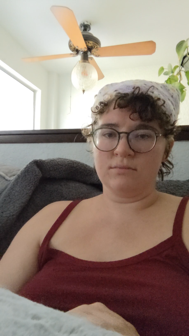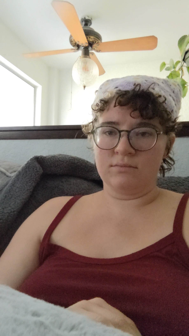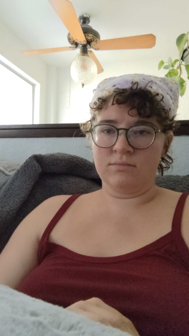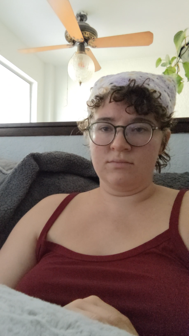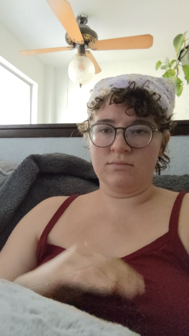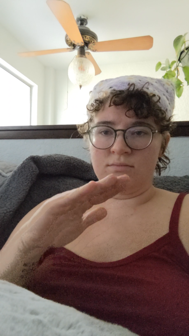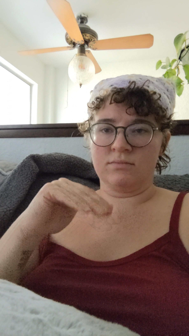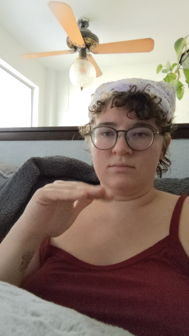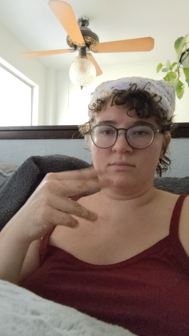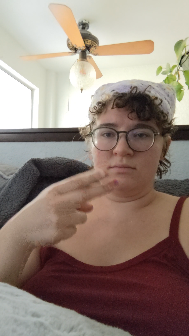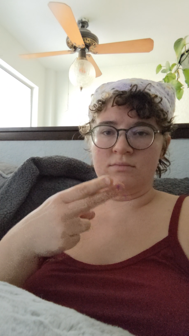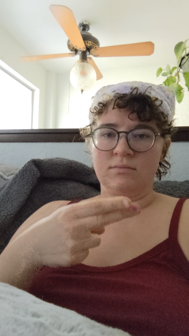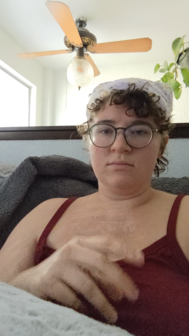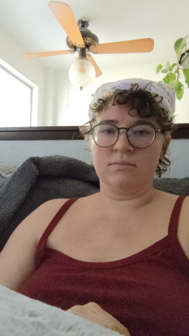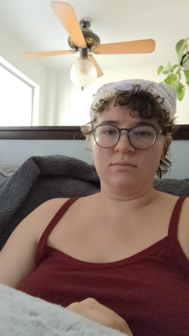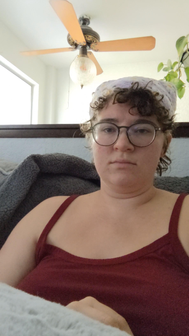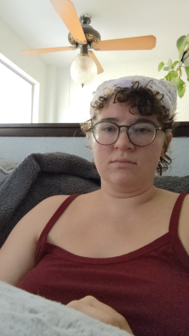pet's name